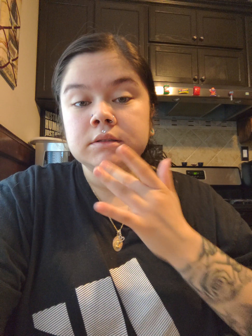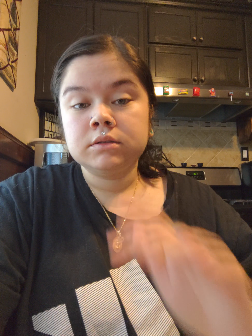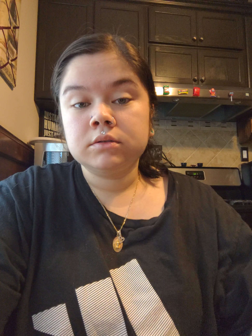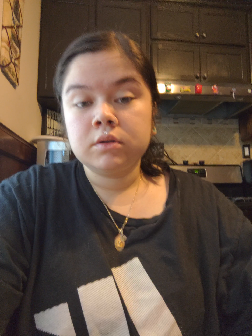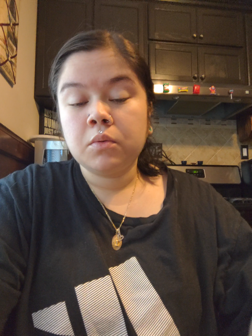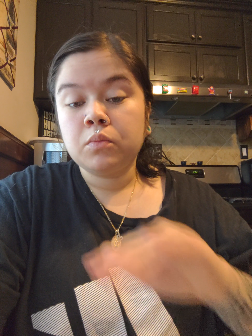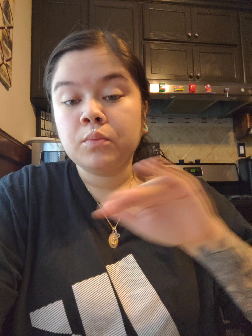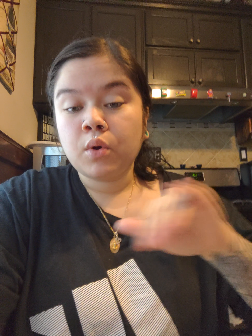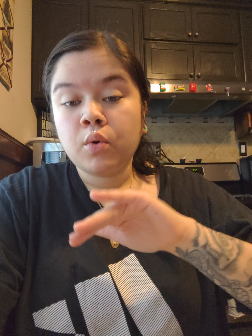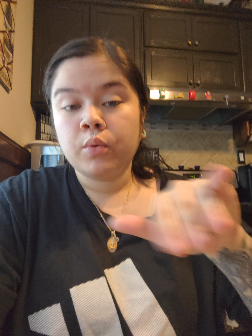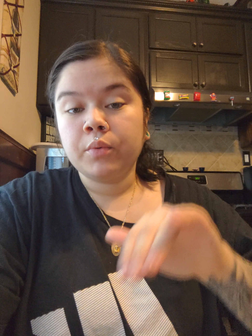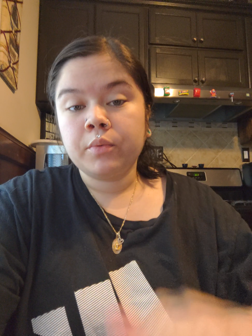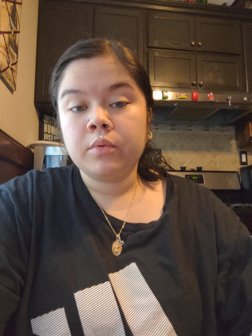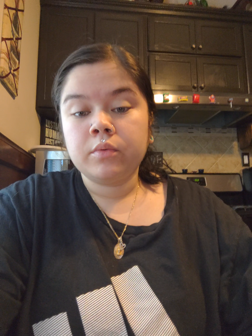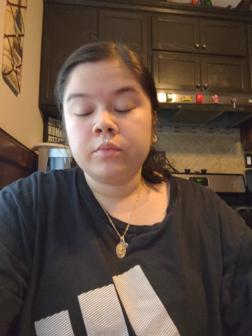pool